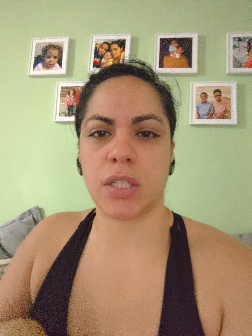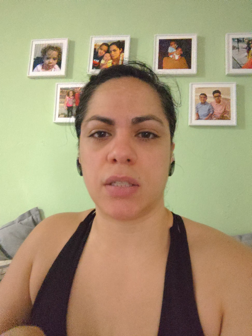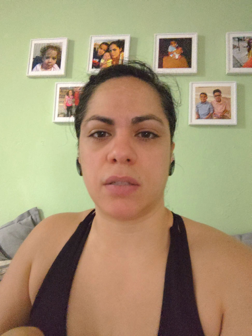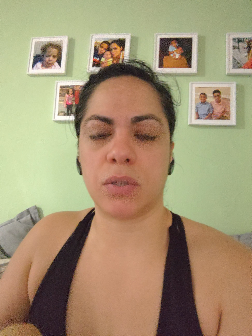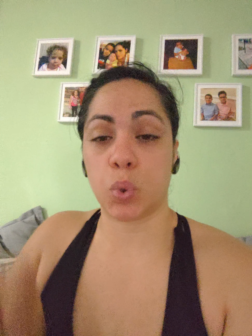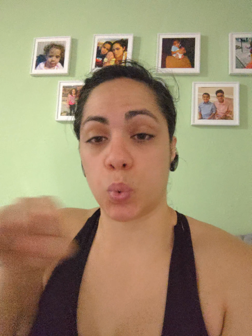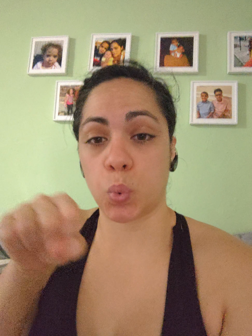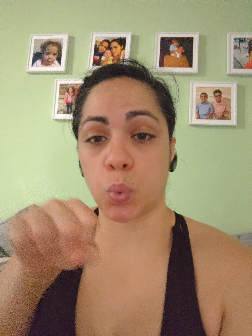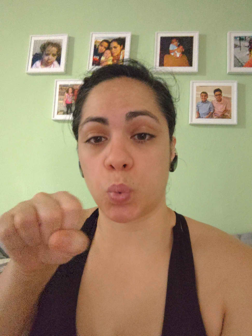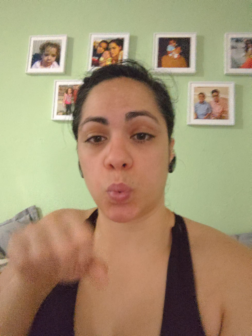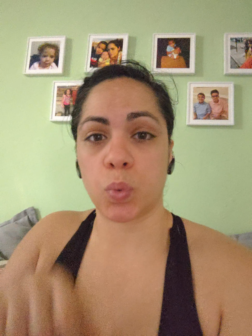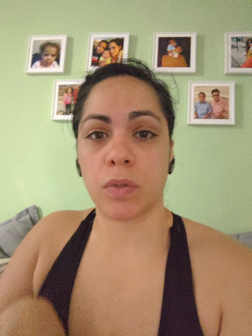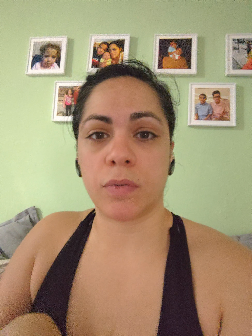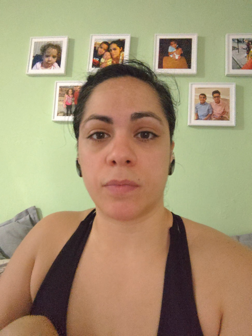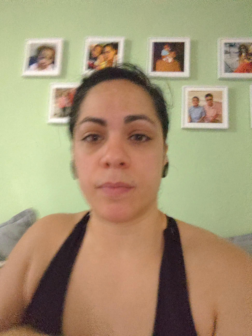shoe